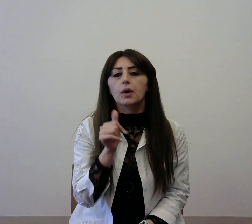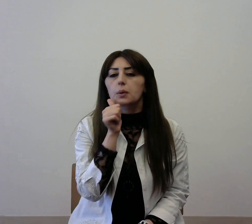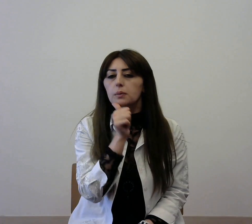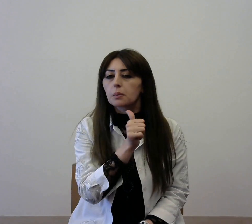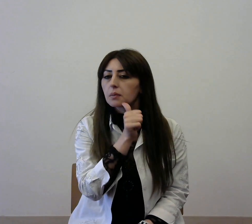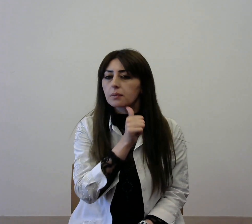parol